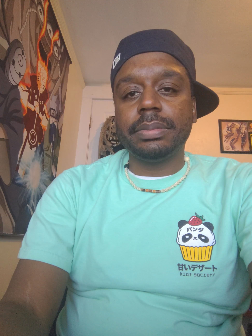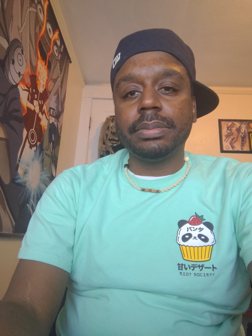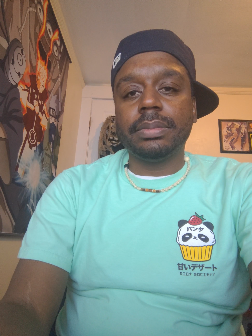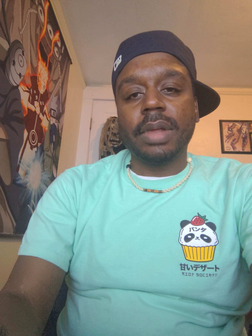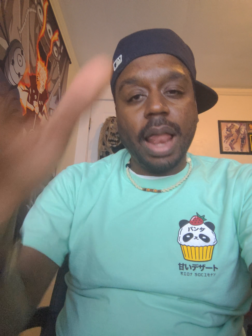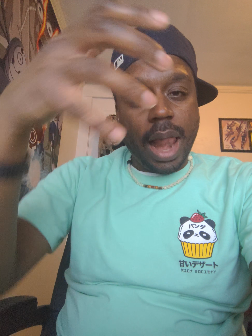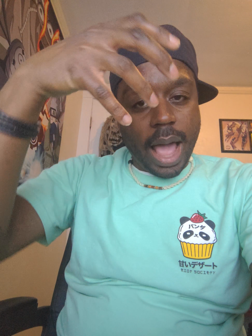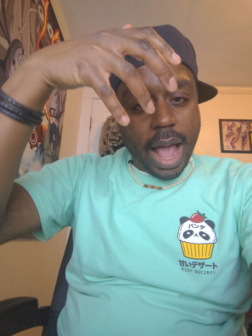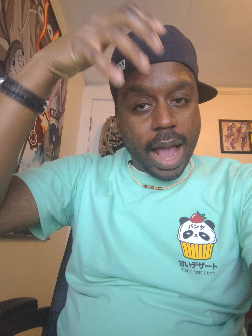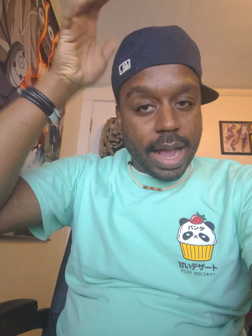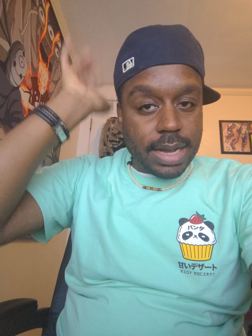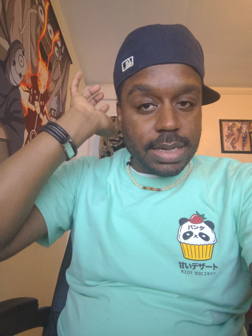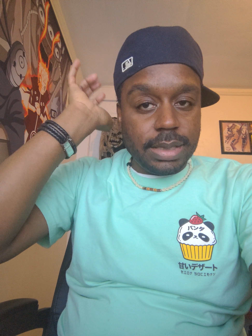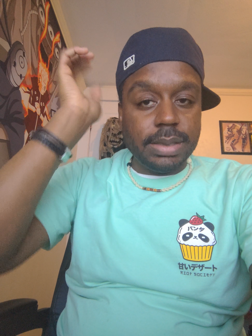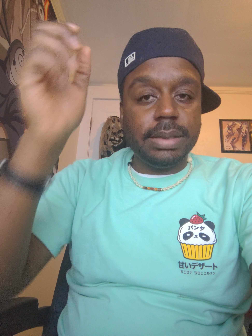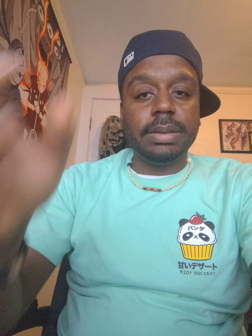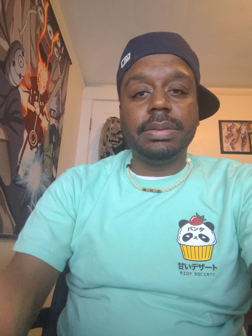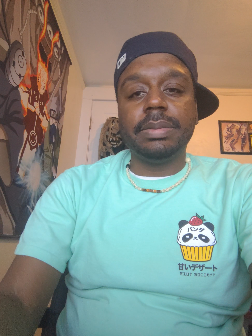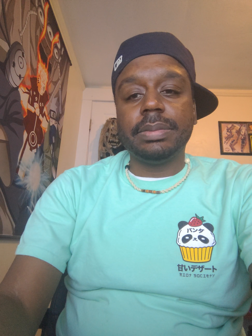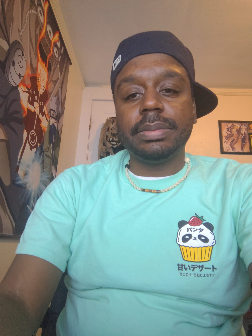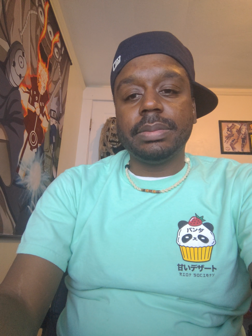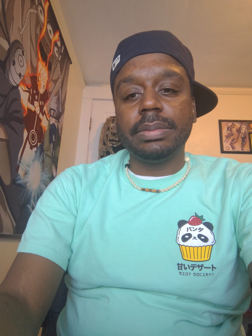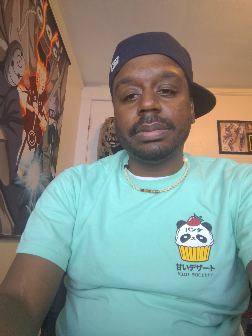lion